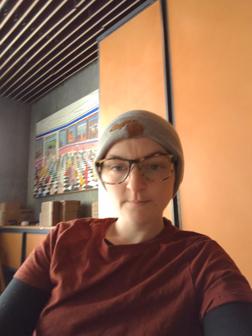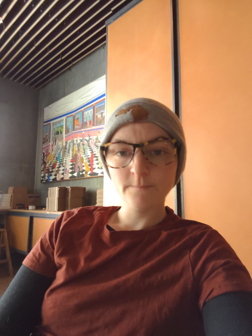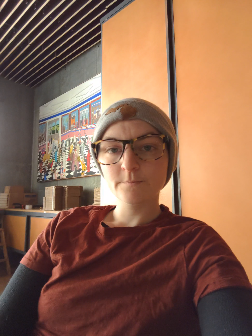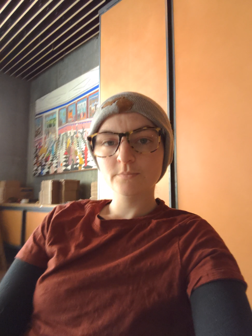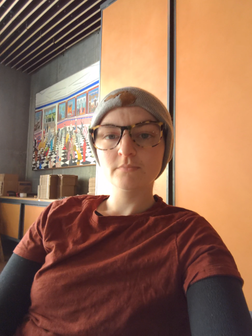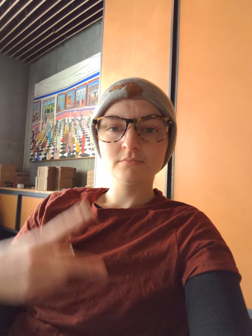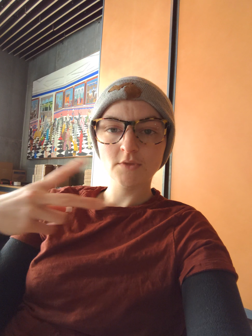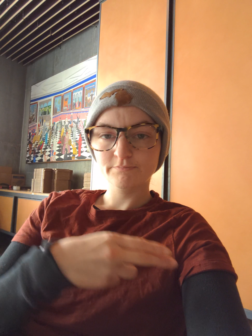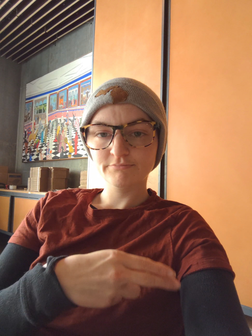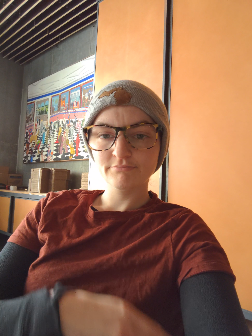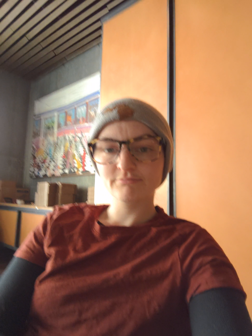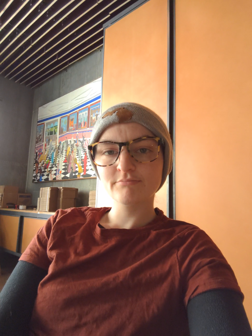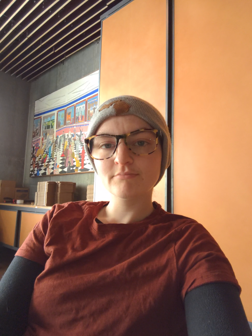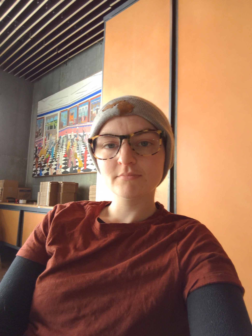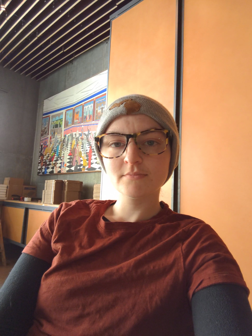cut